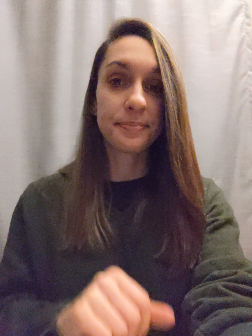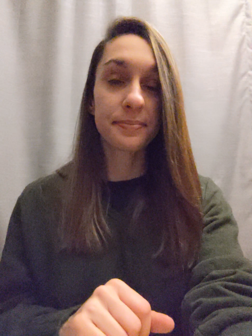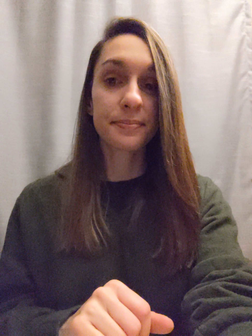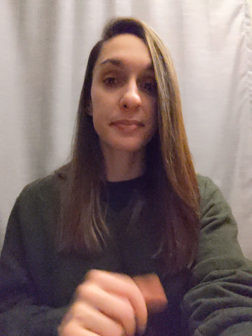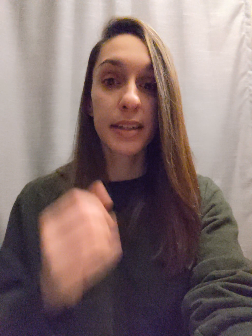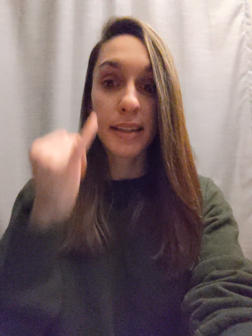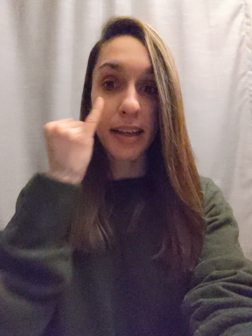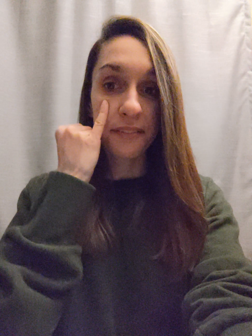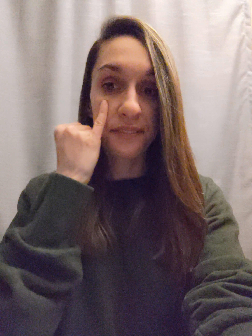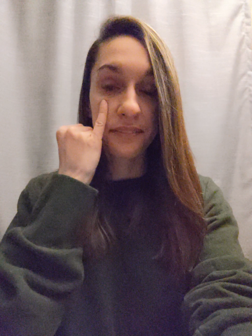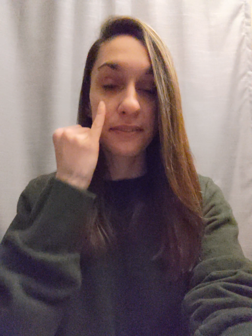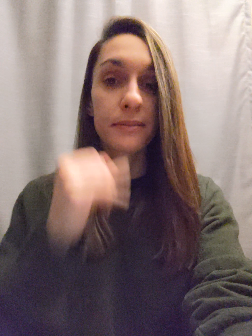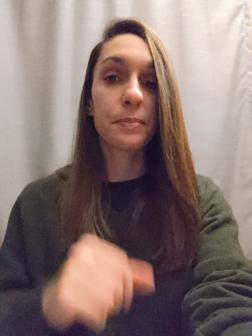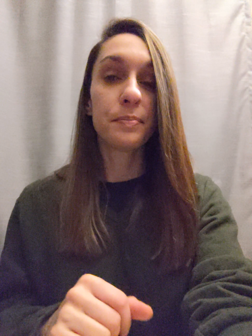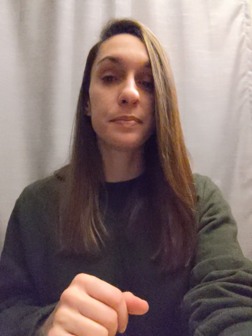if